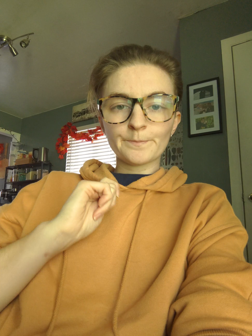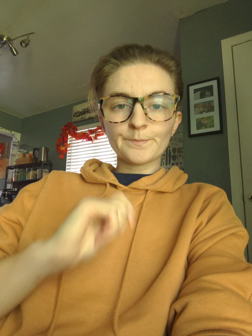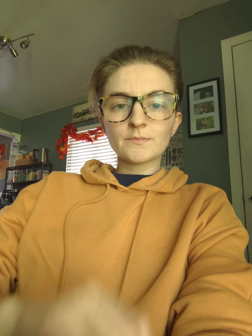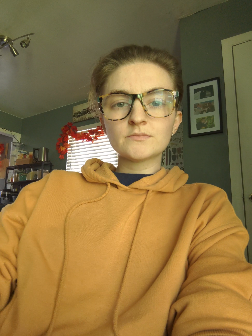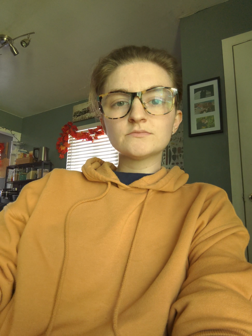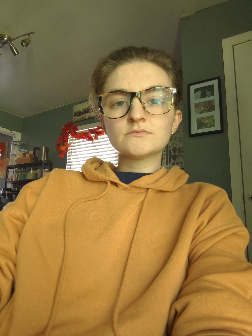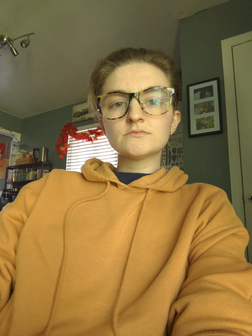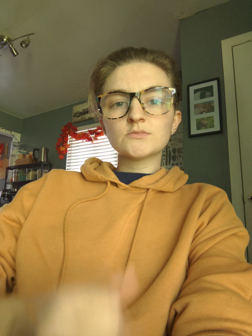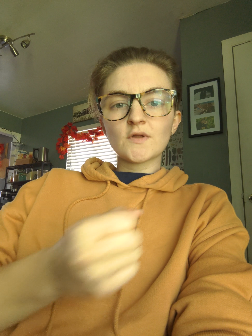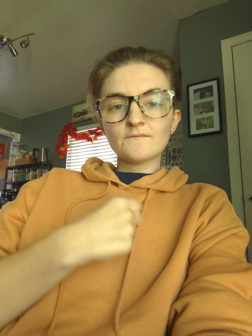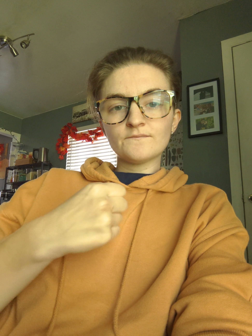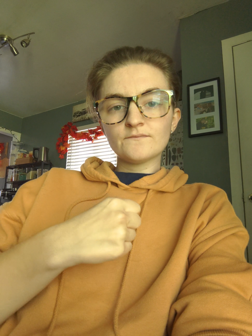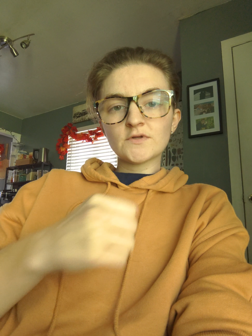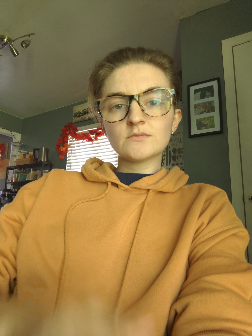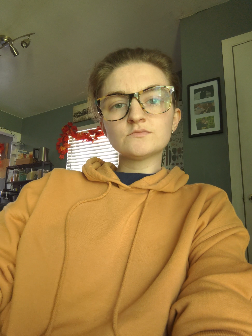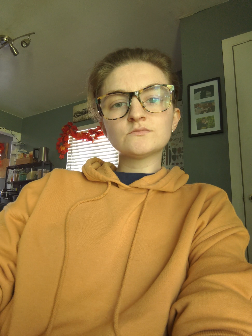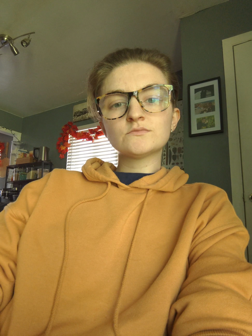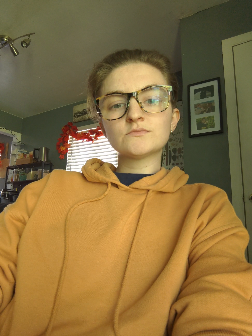coffee